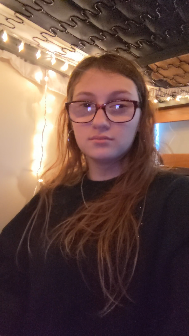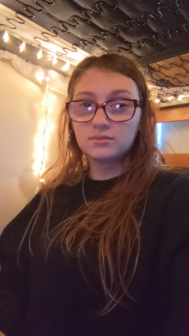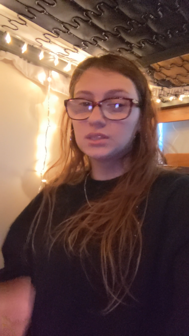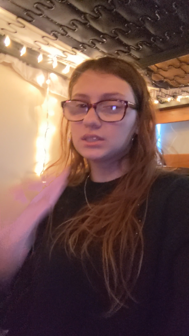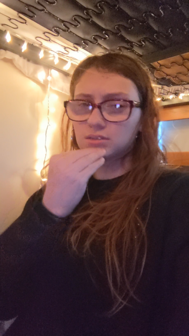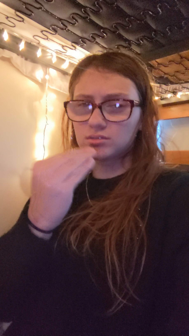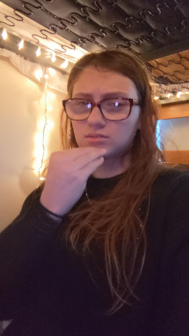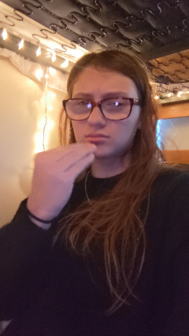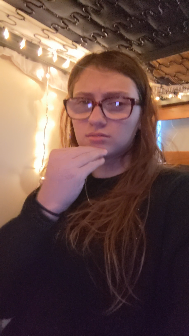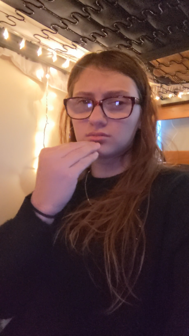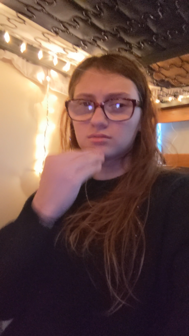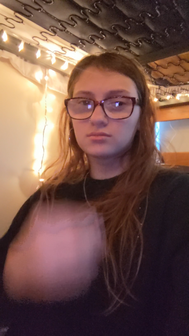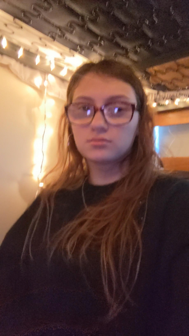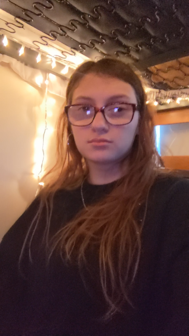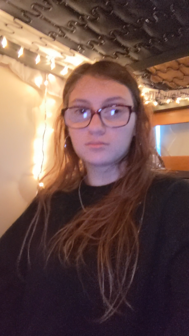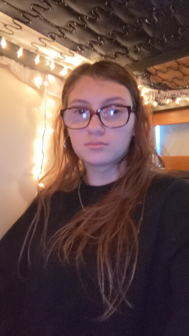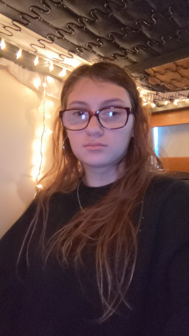eat